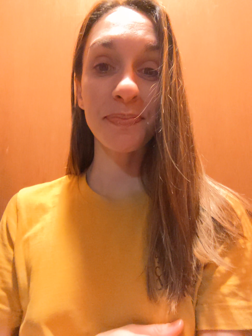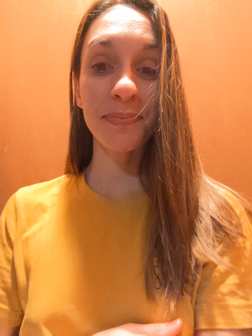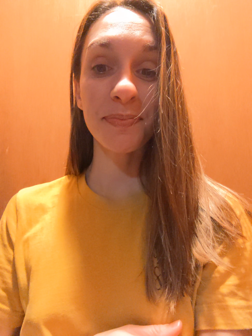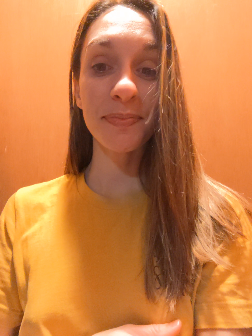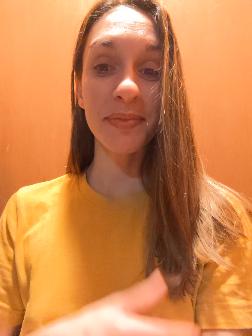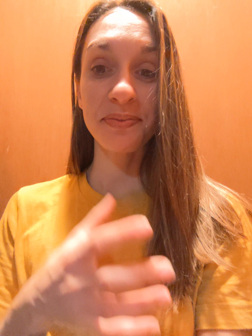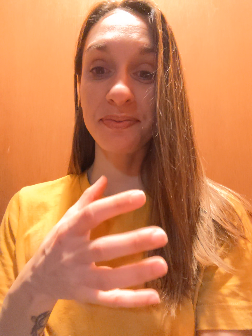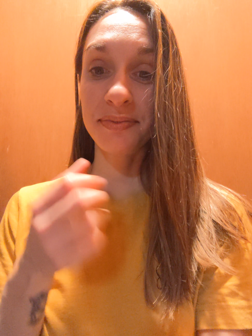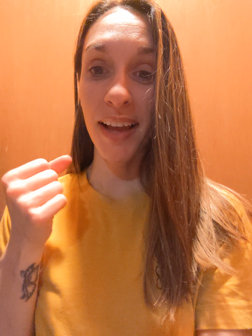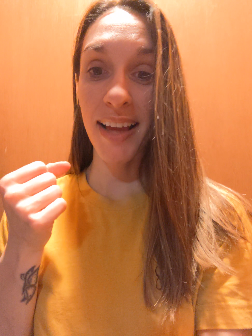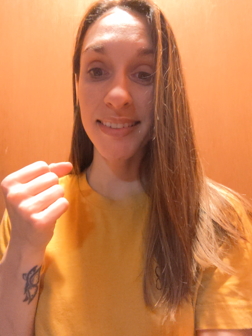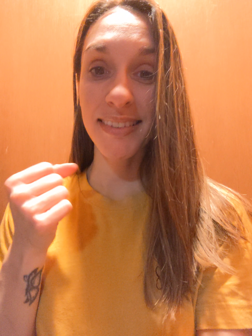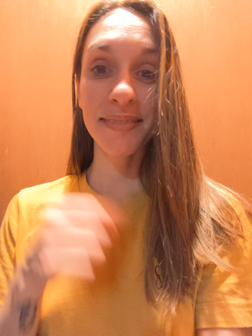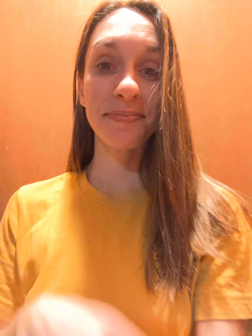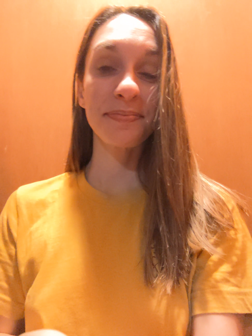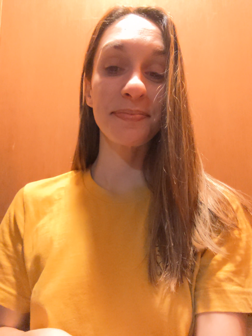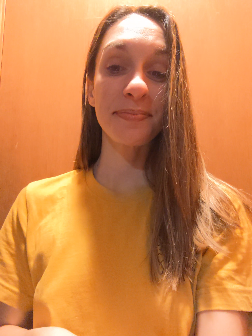fast